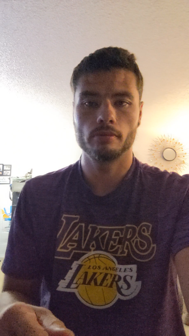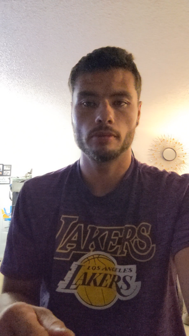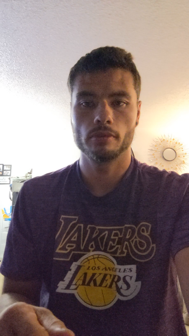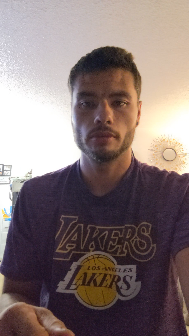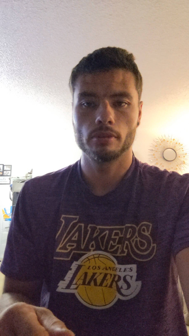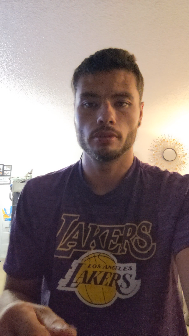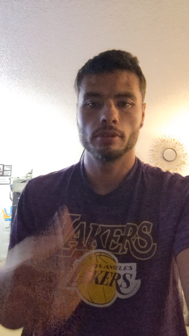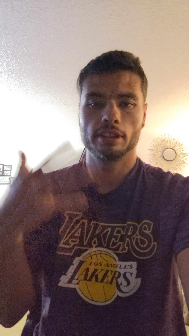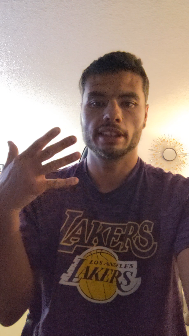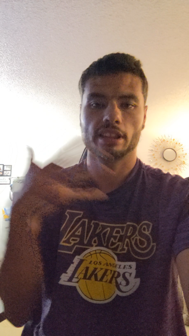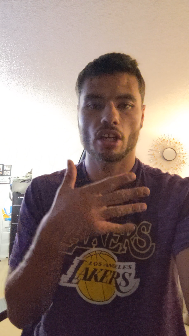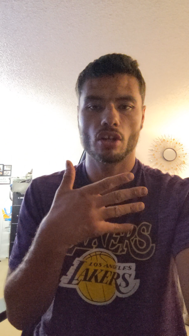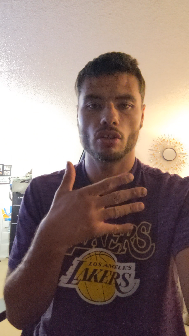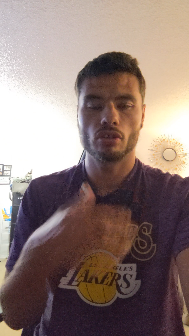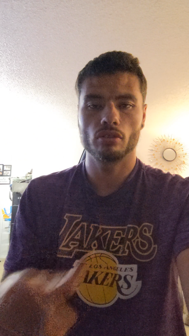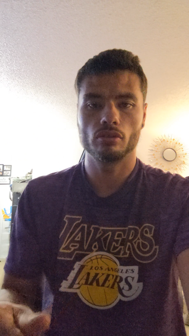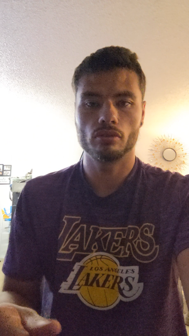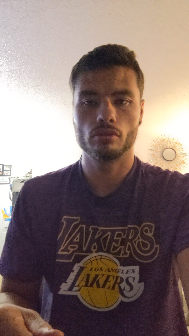scared